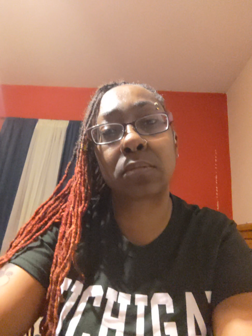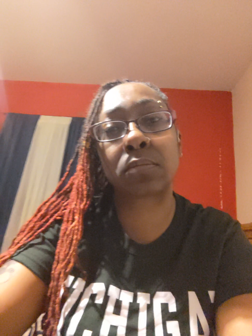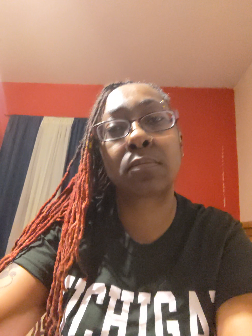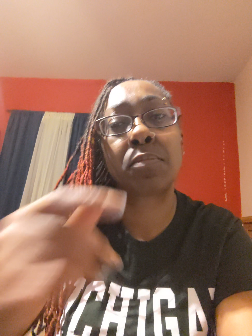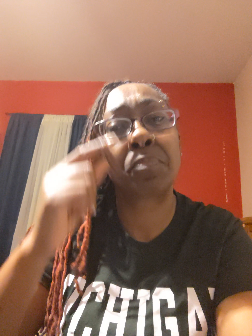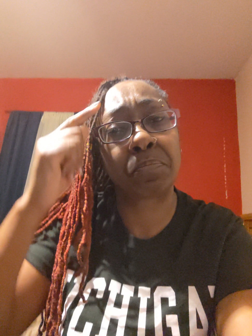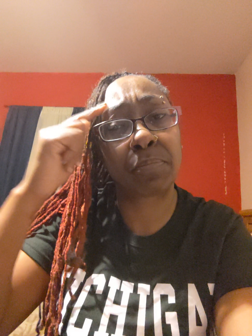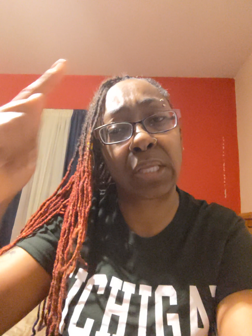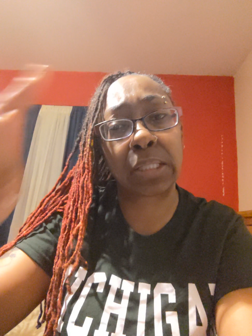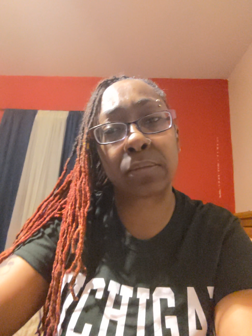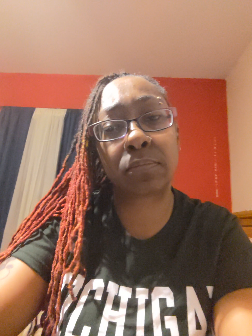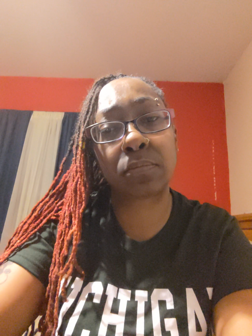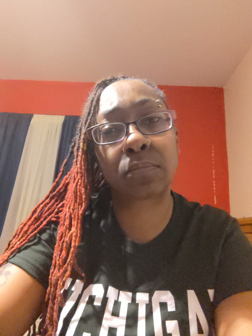penny